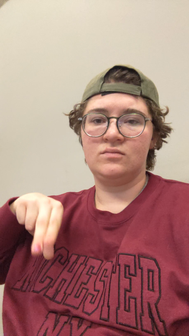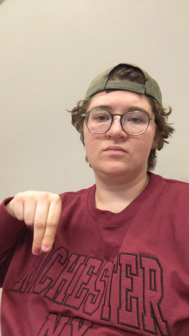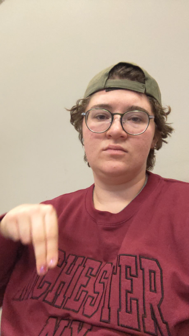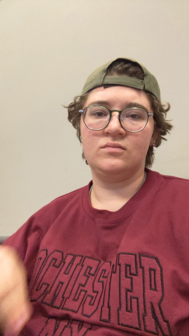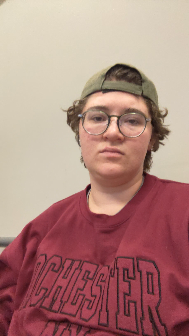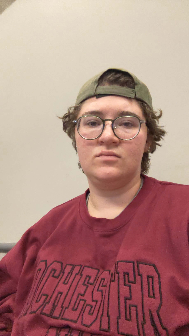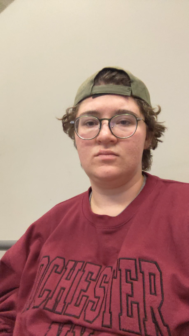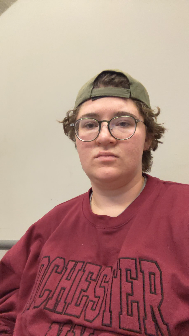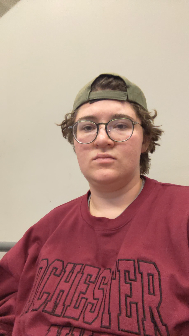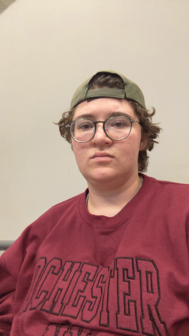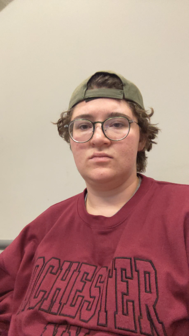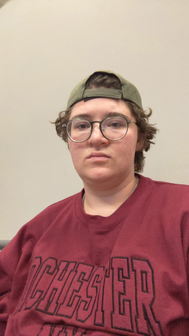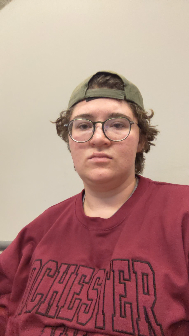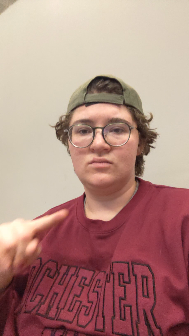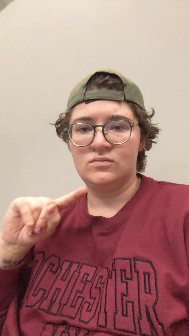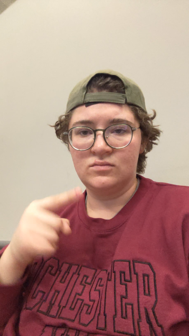hurt